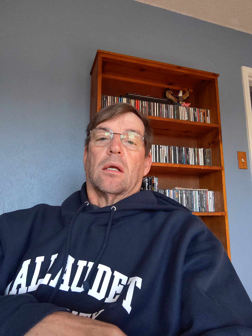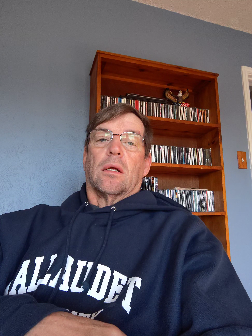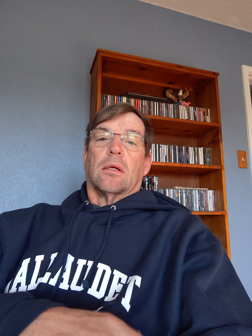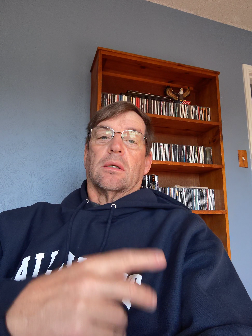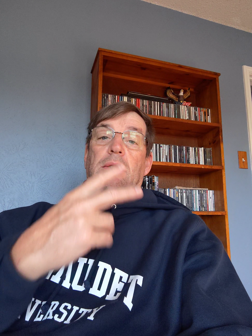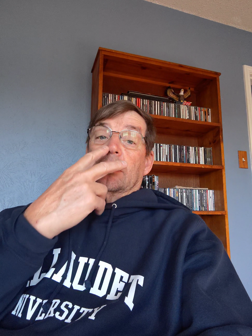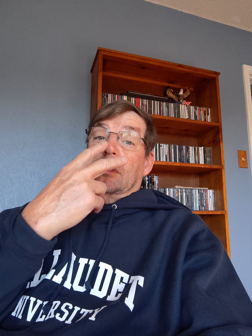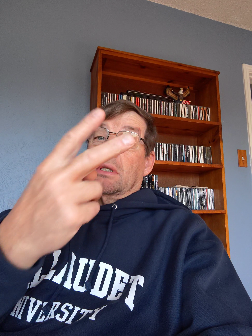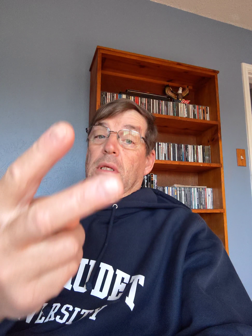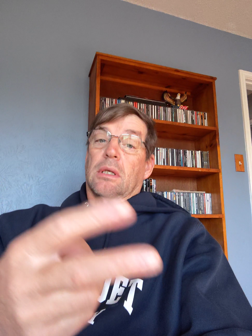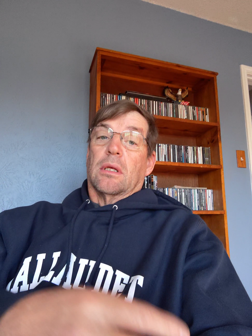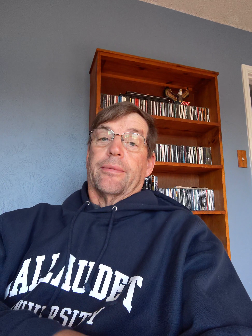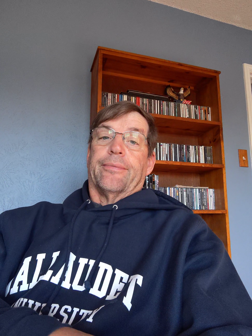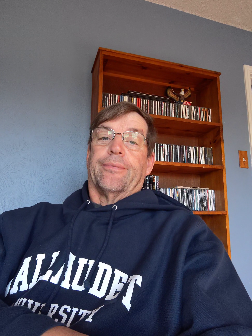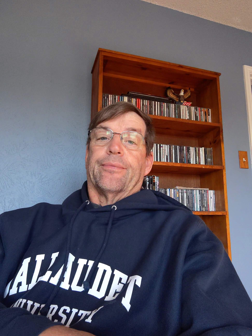see